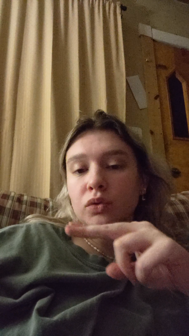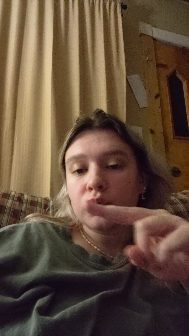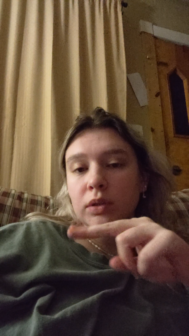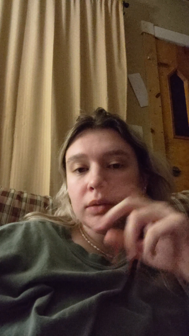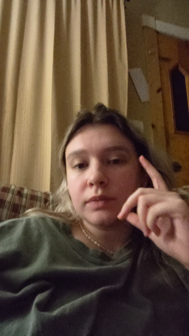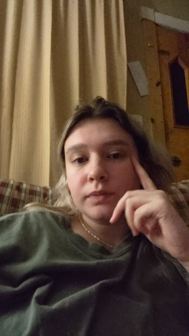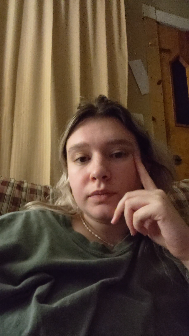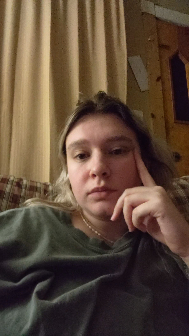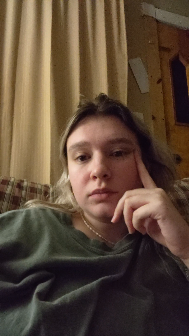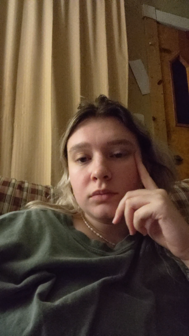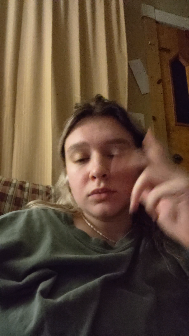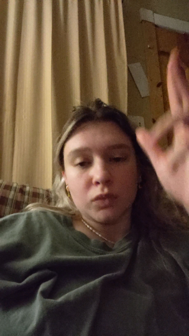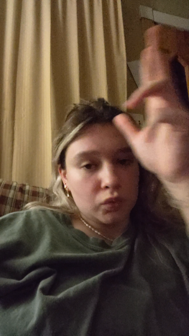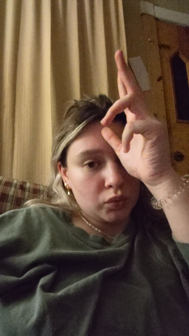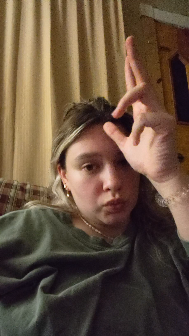rooster